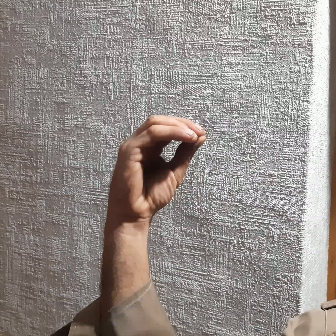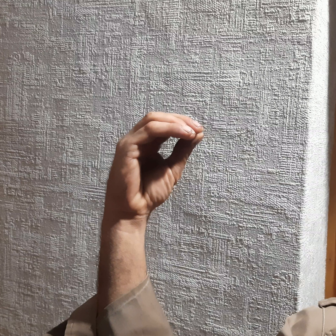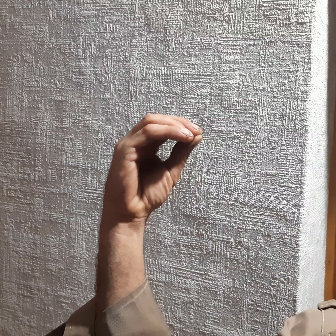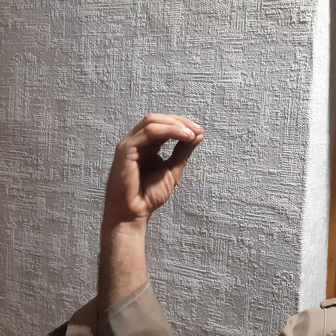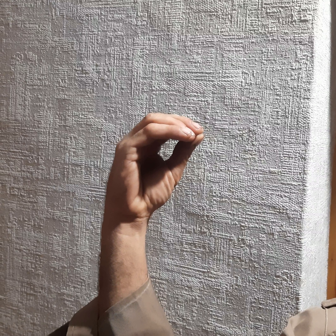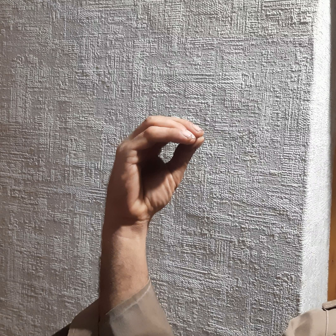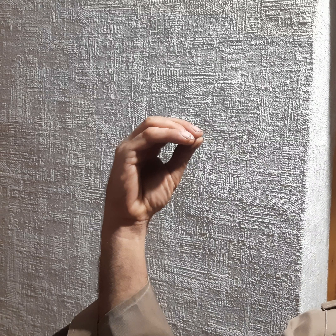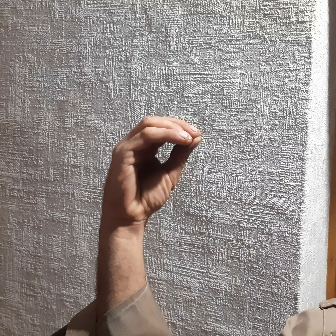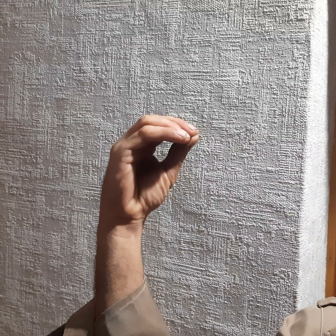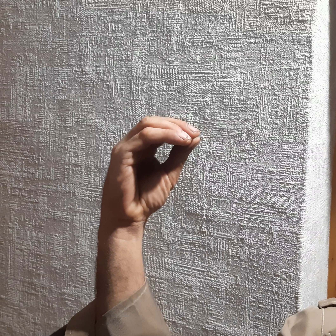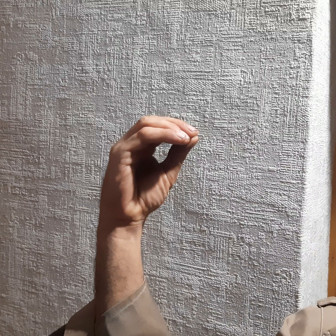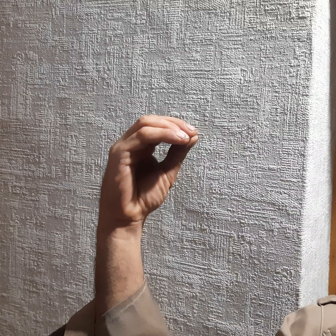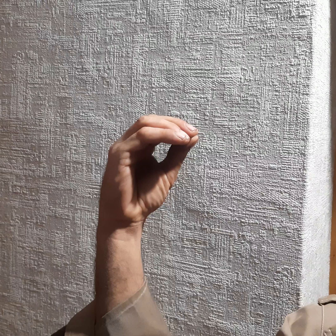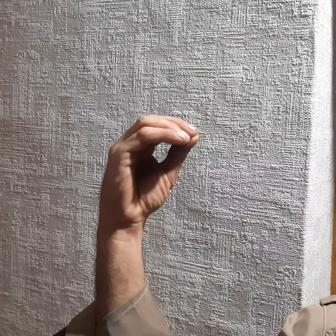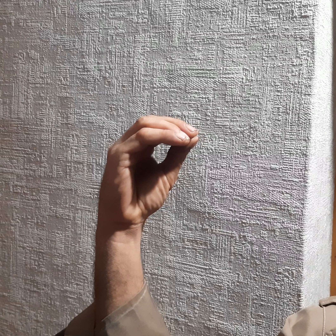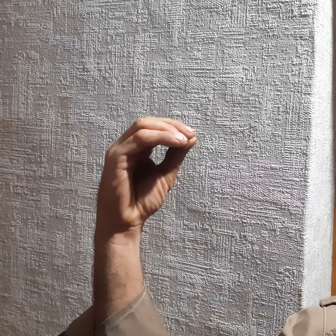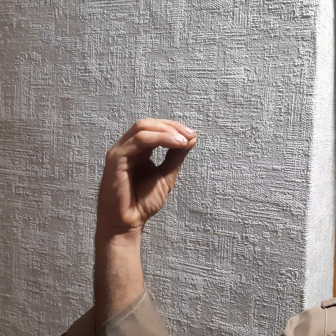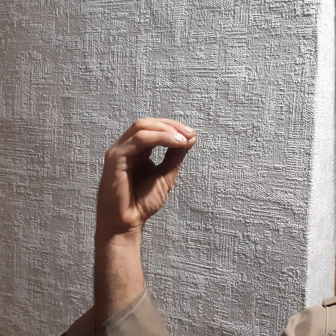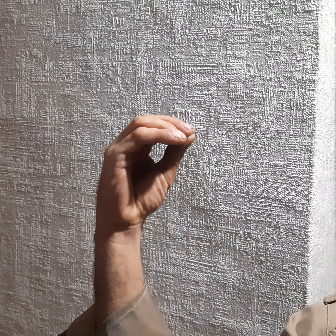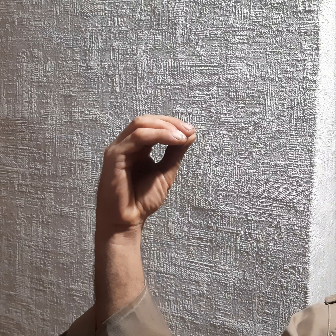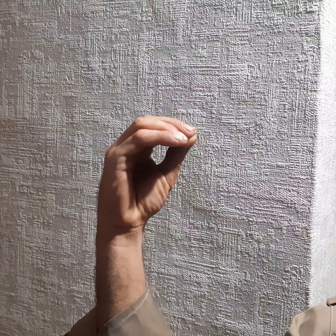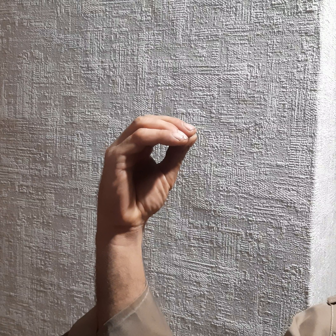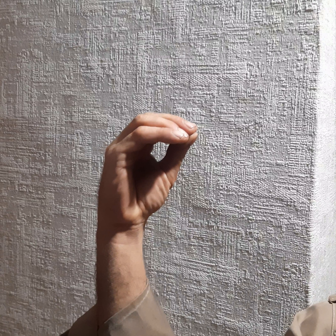Ж